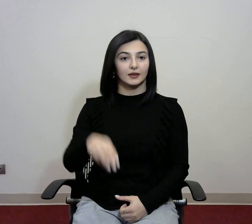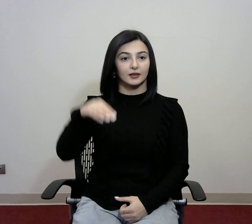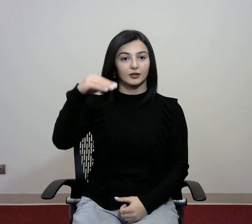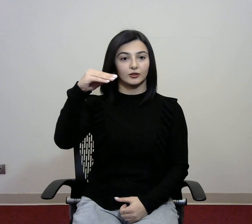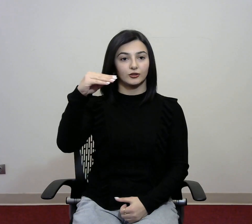J